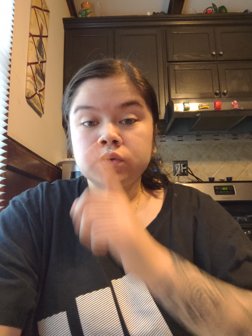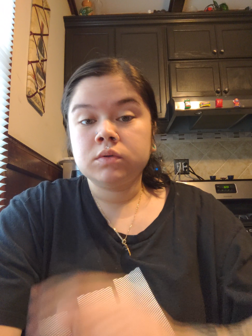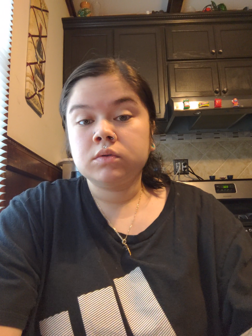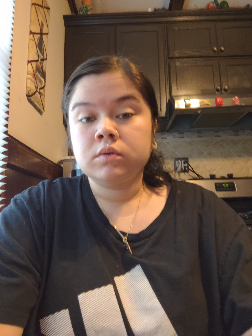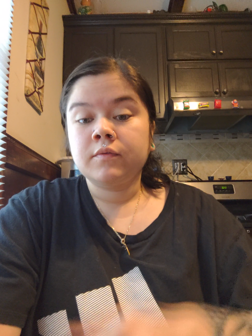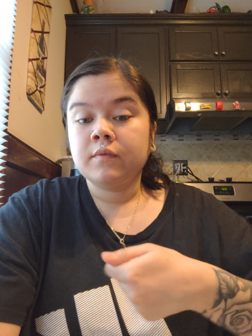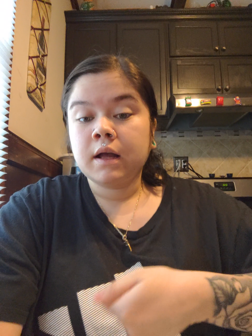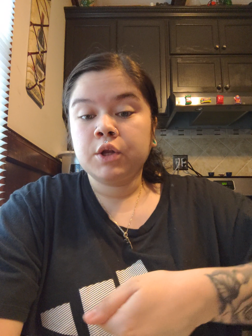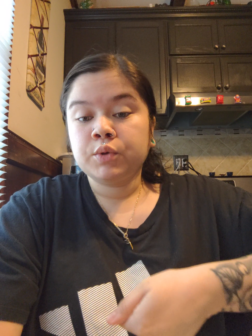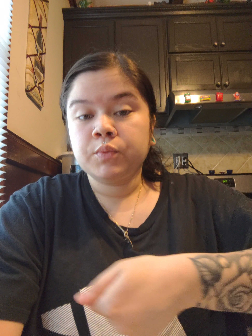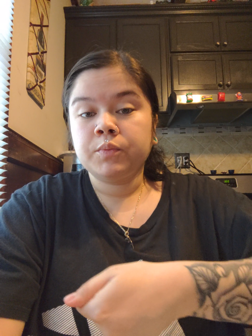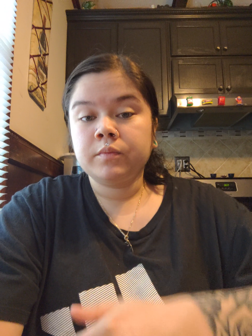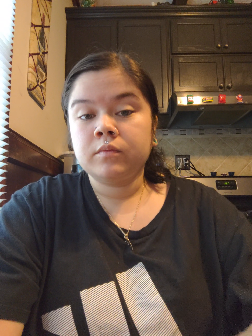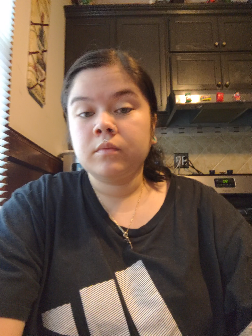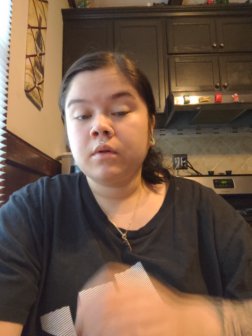vacuum